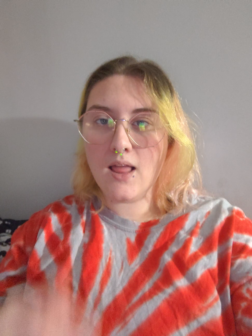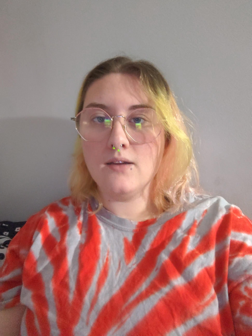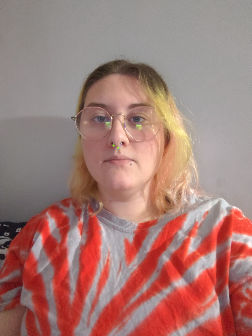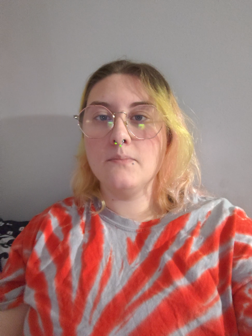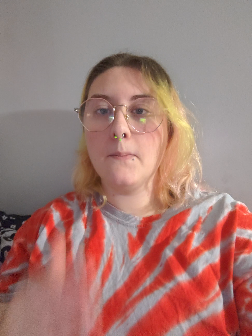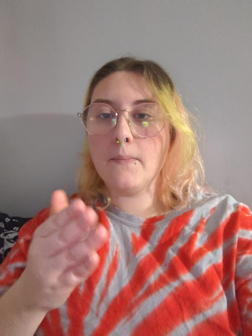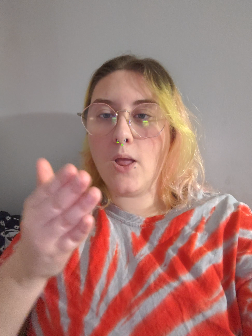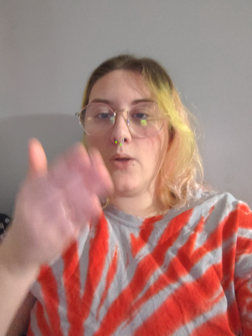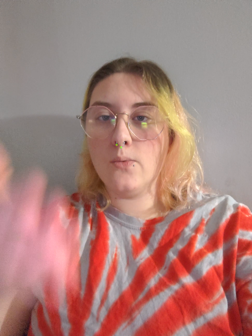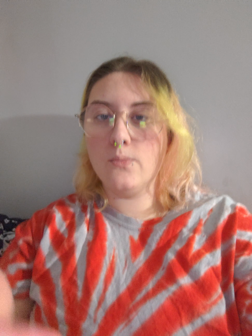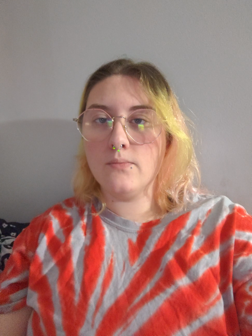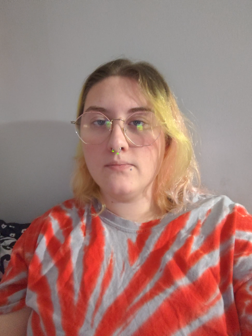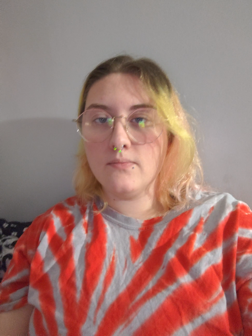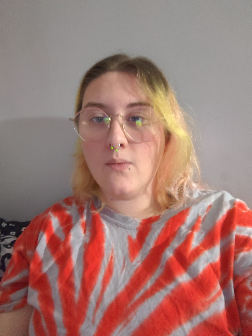boat